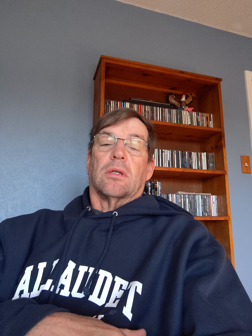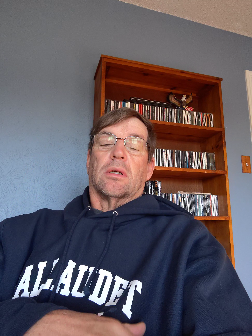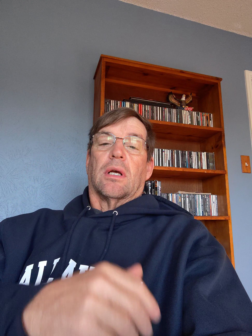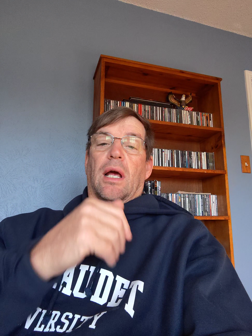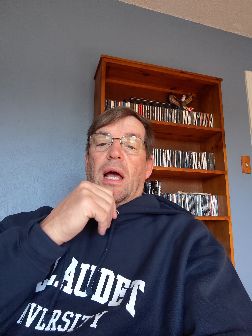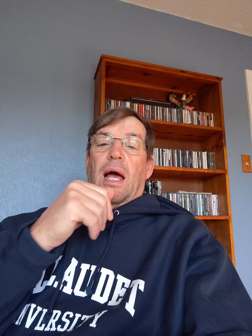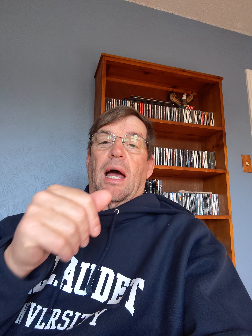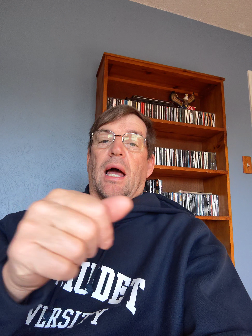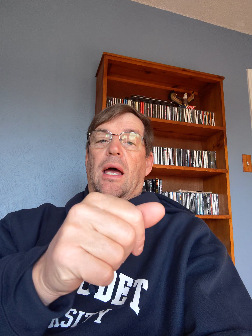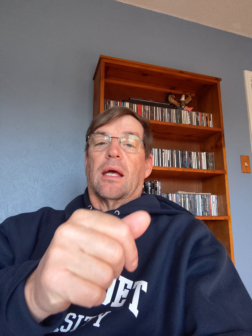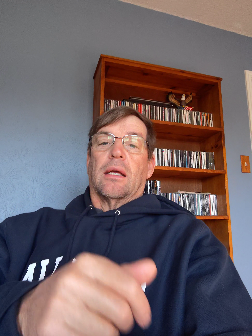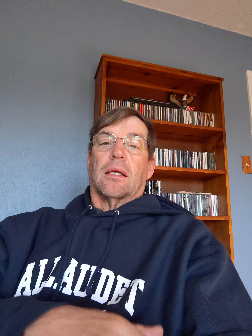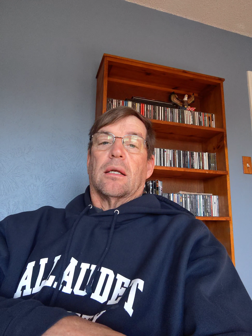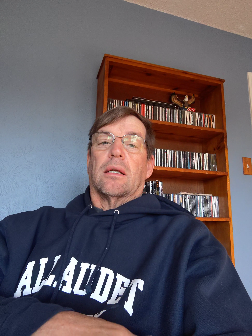hide